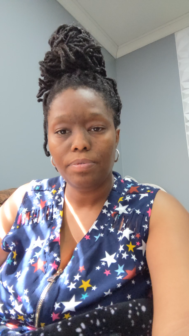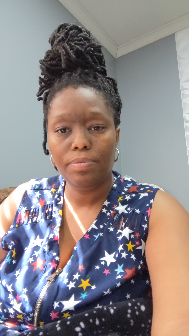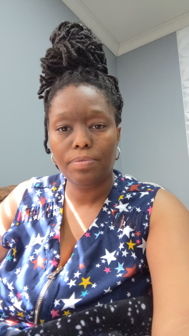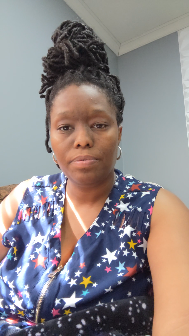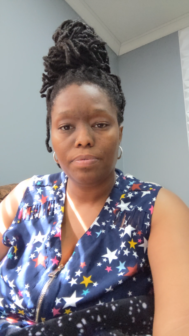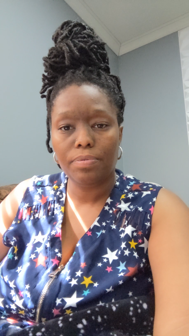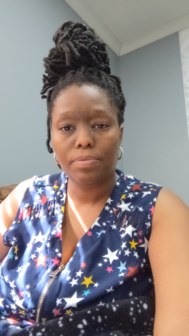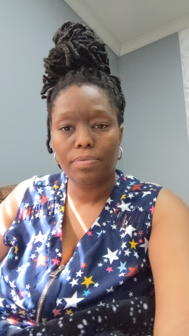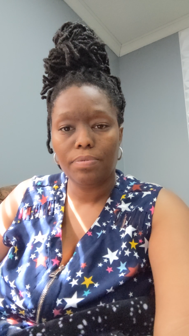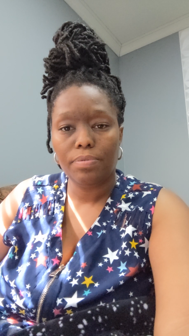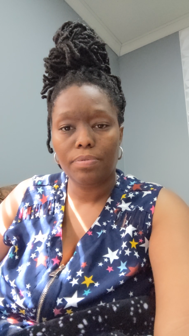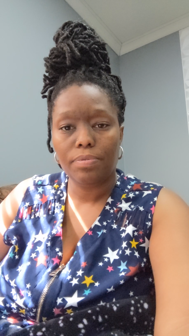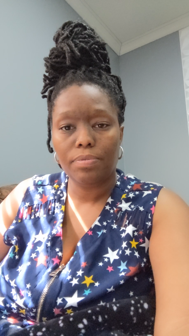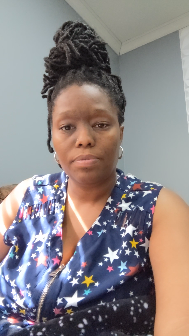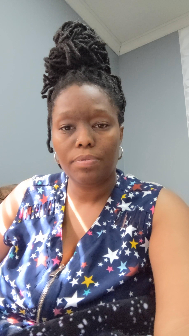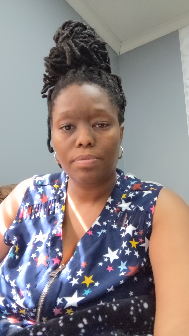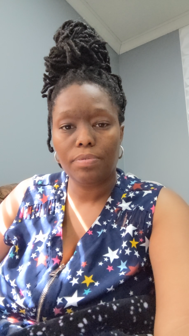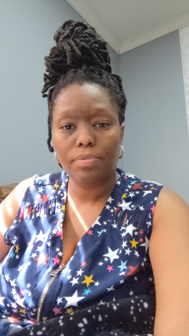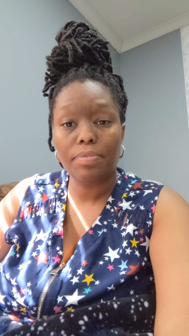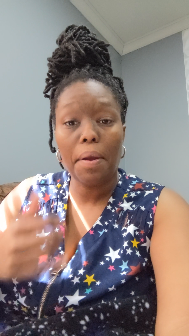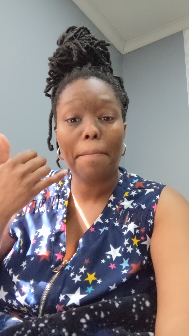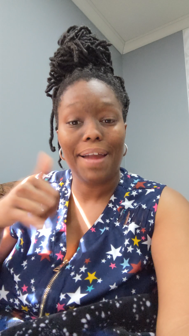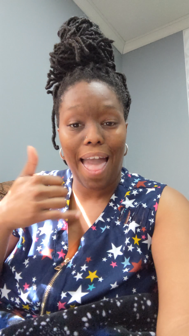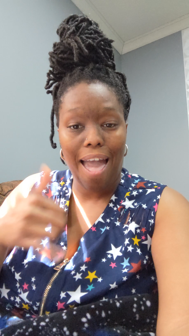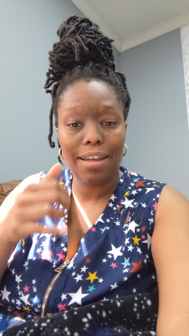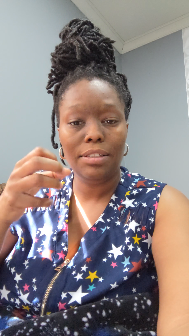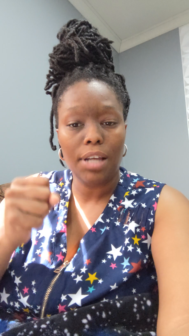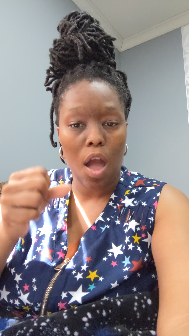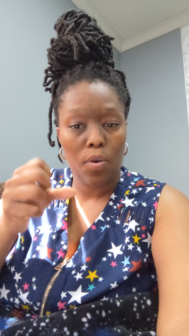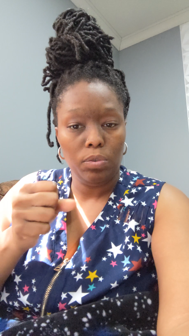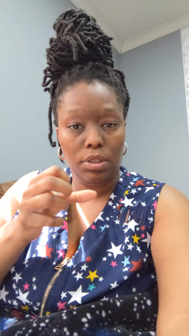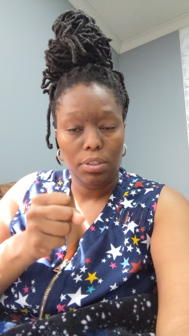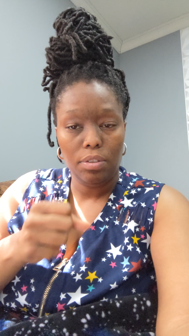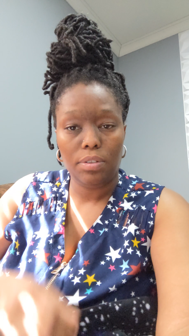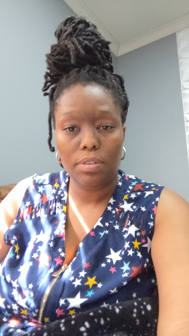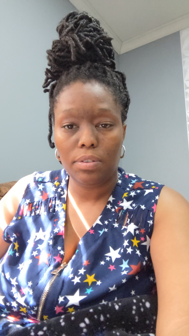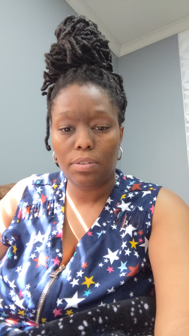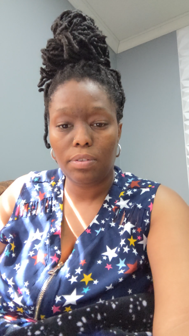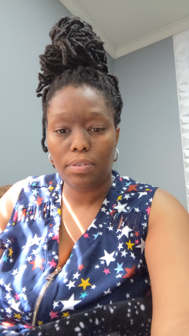play dough